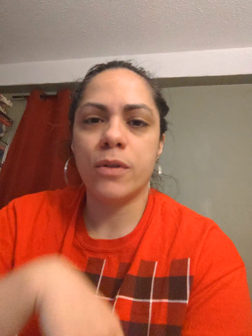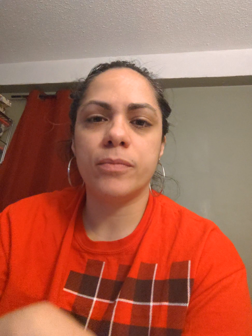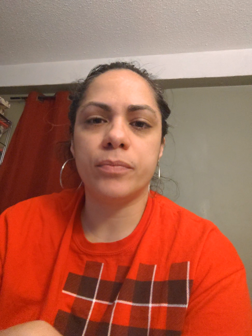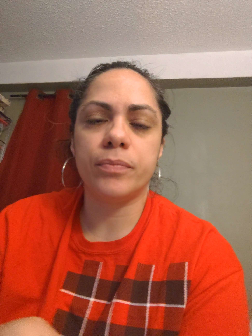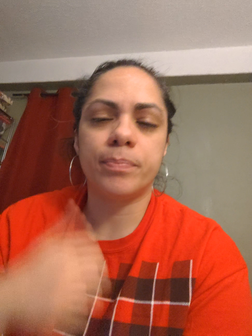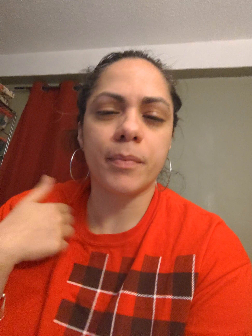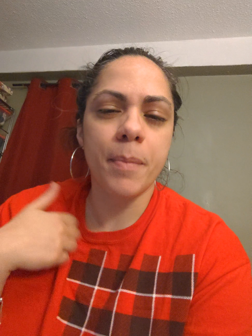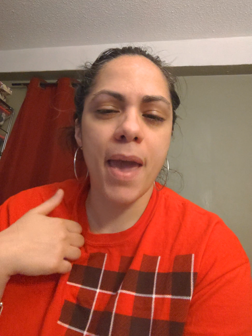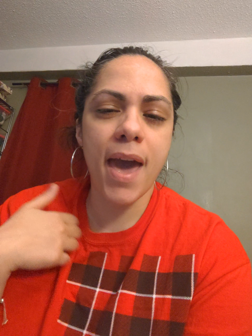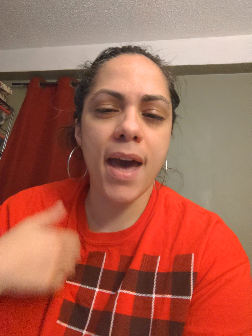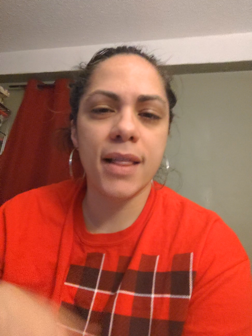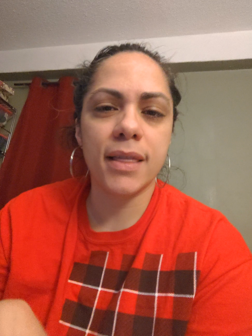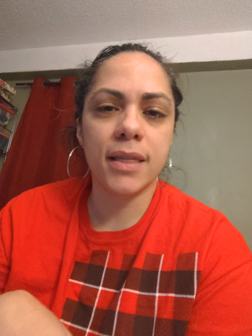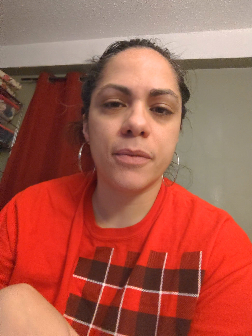bath